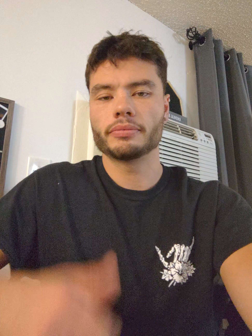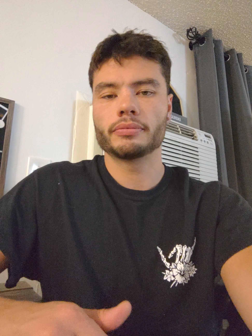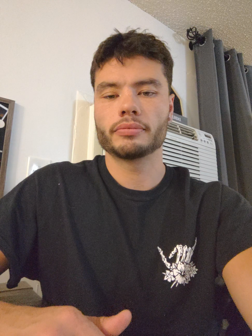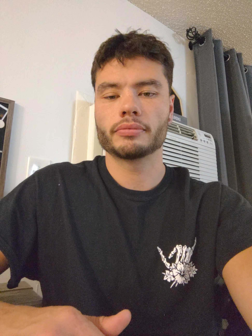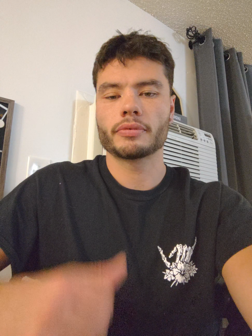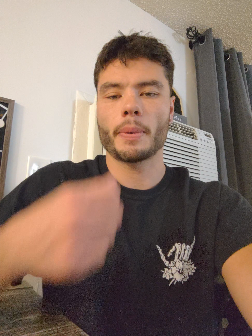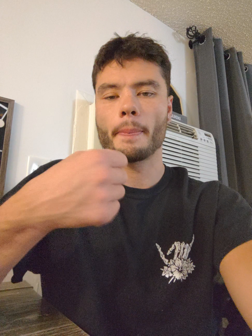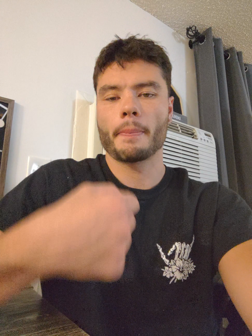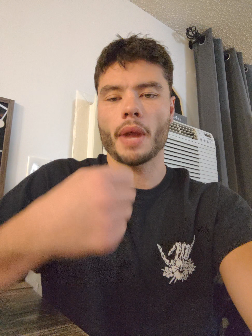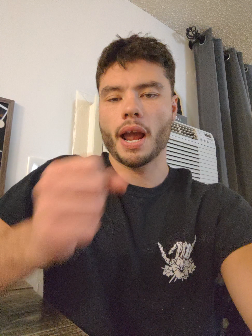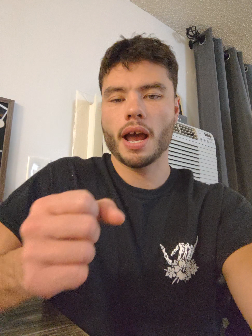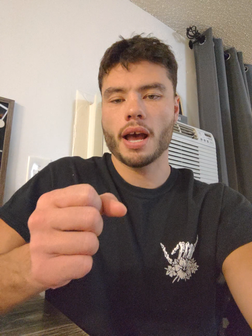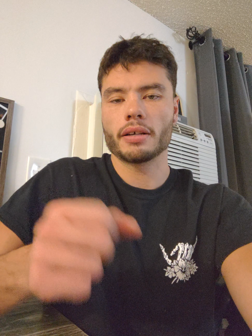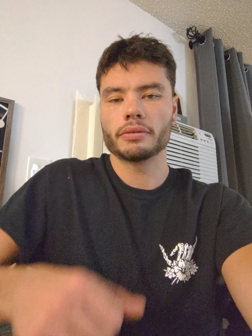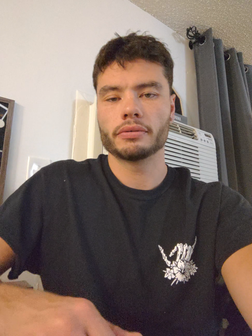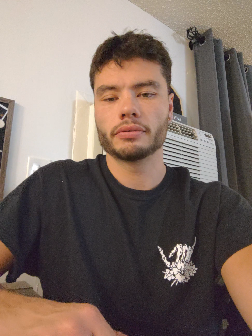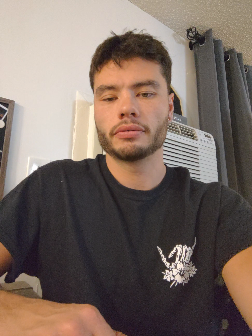make